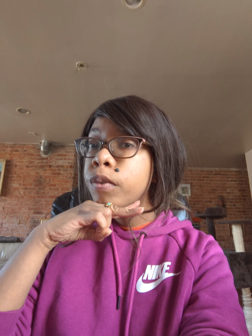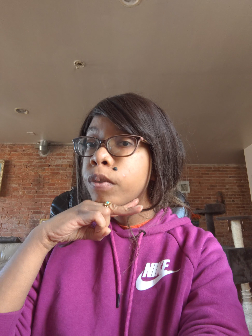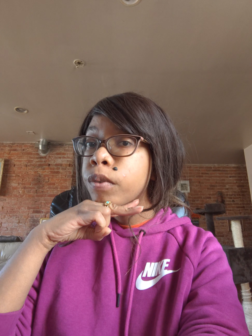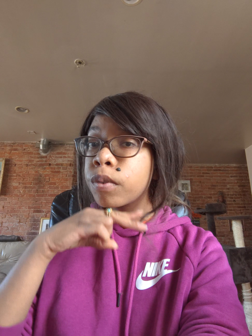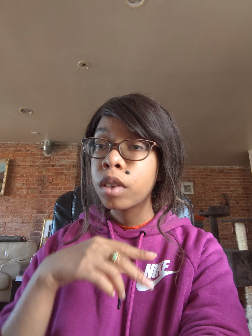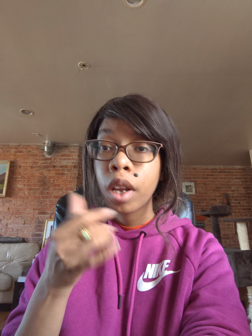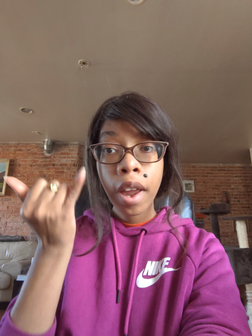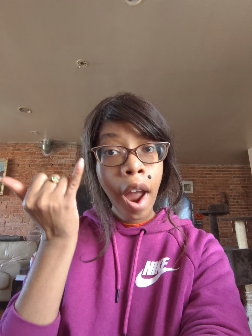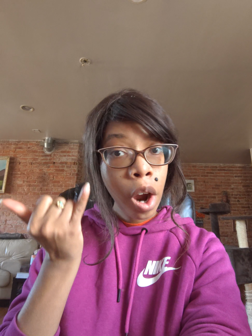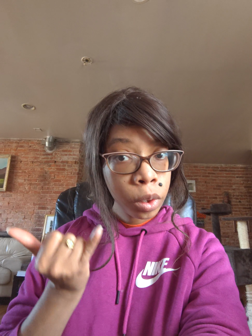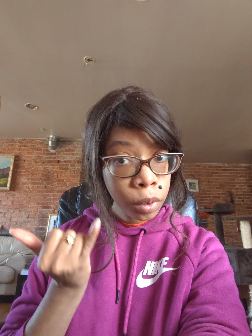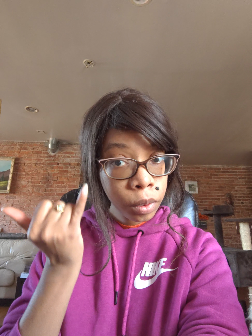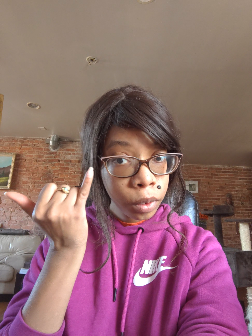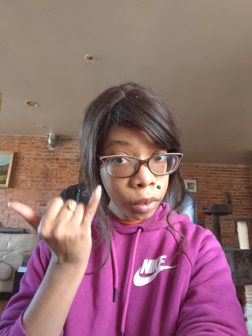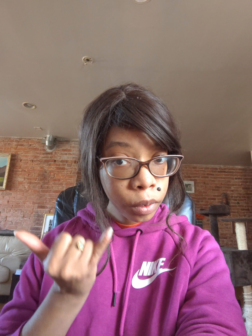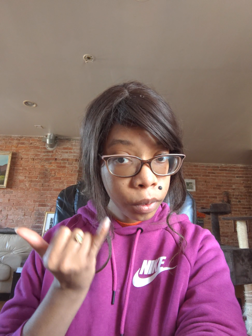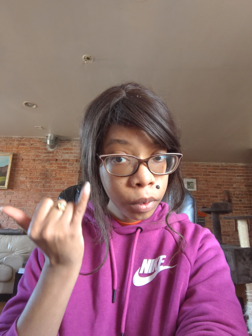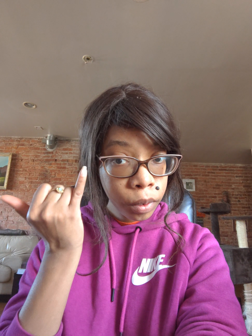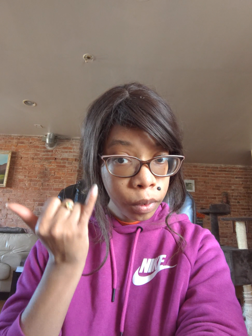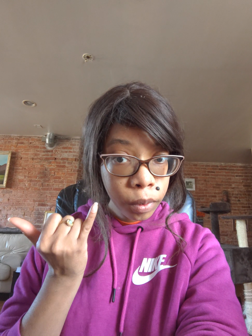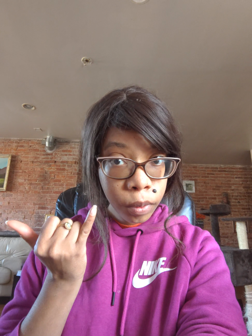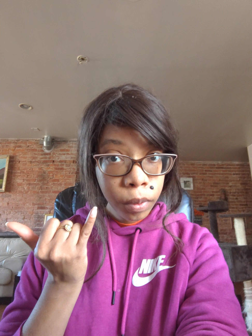now